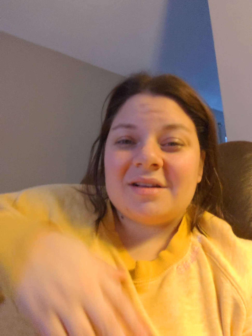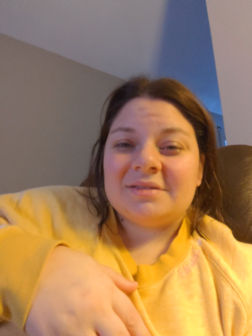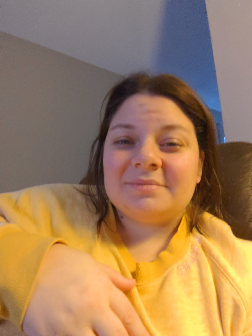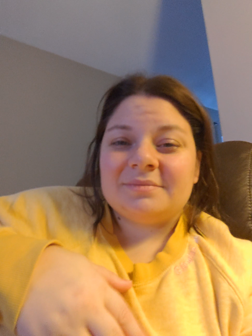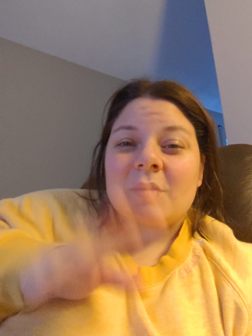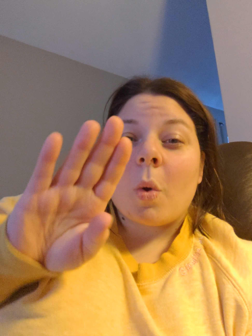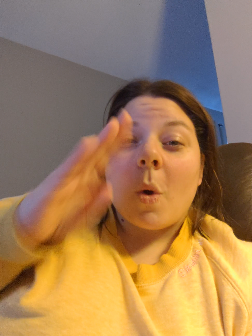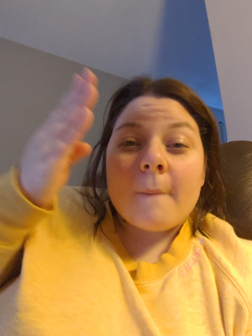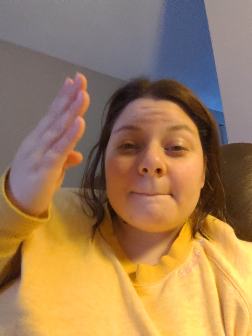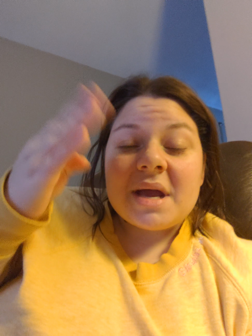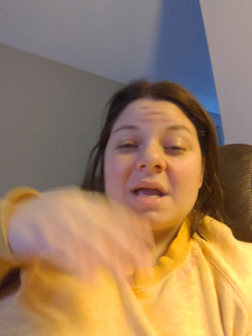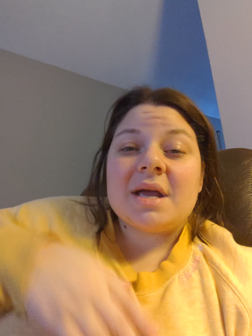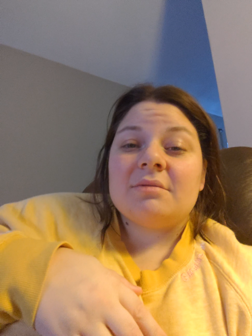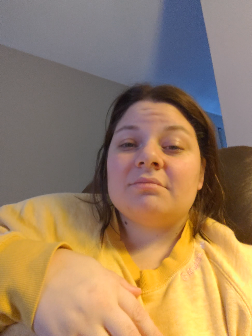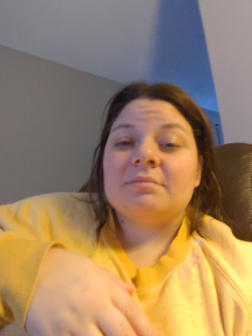open